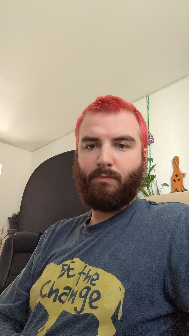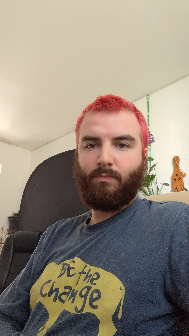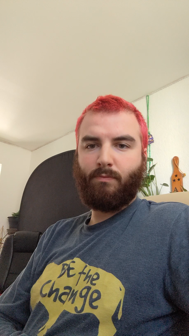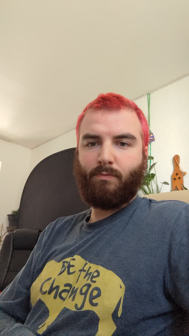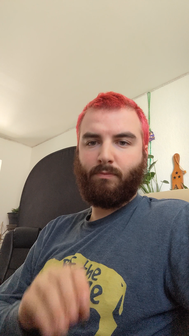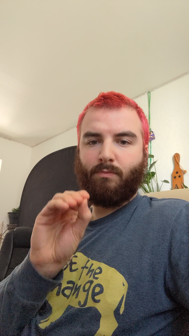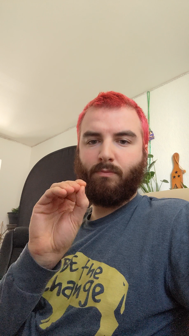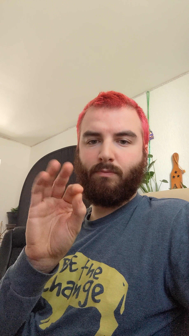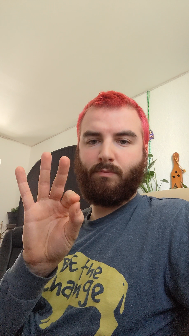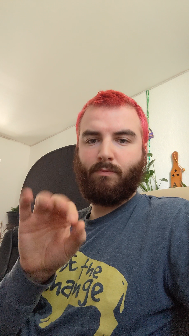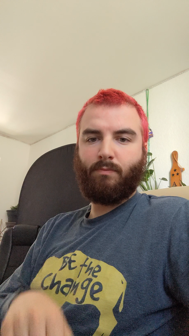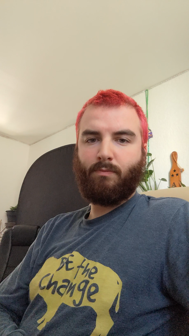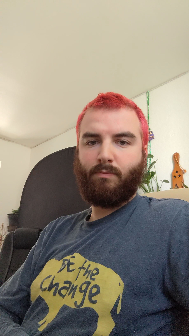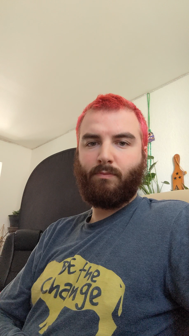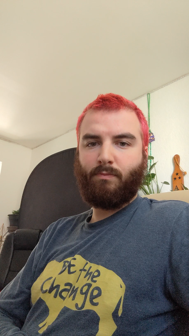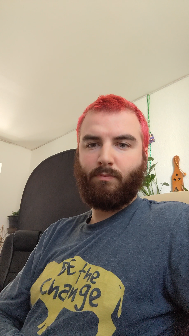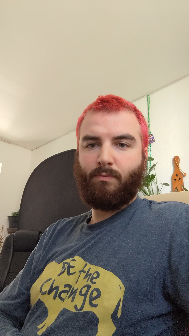of